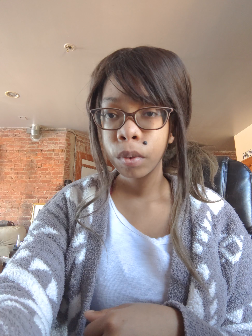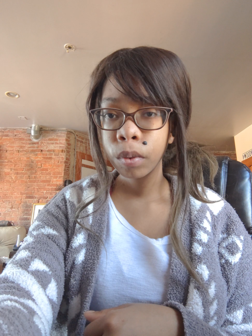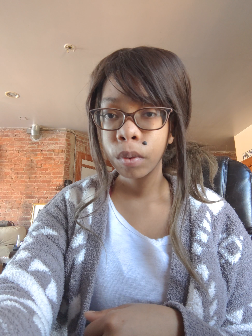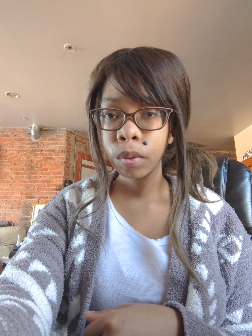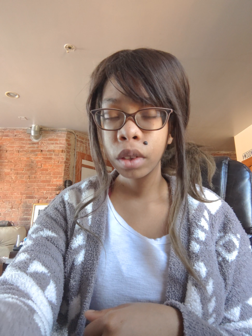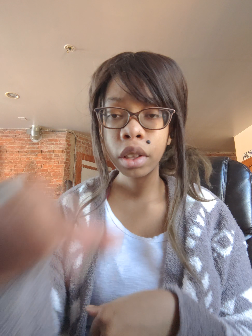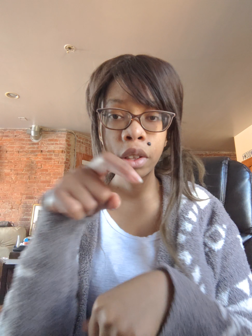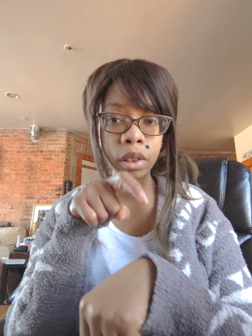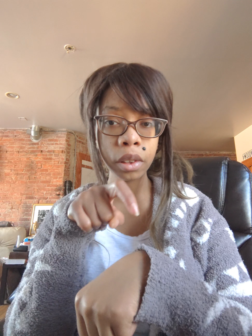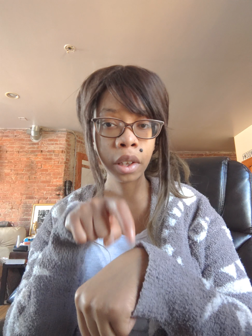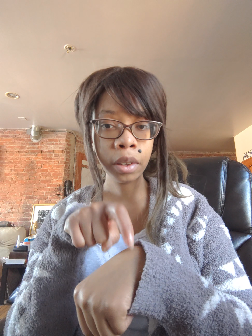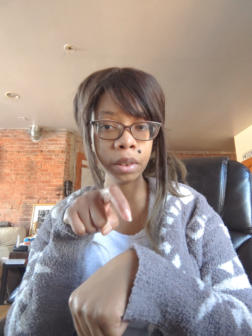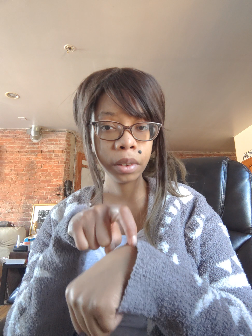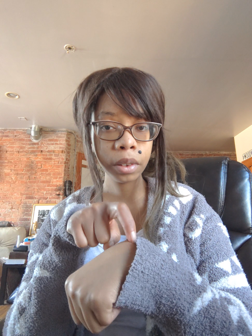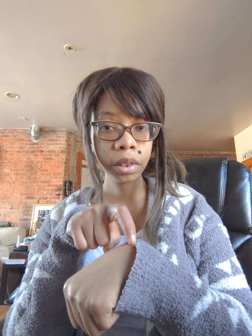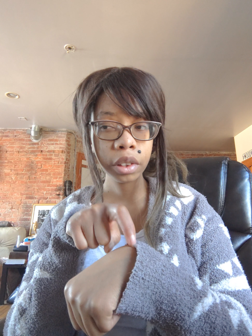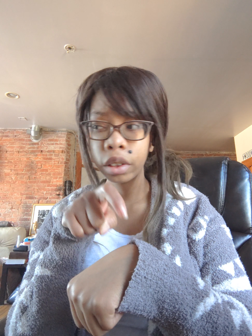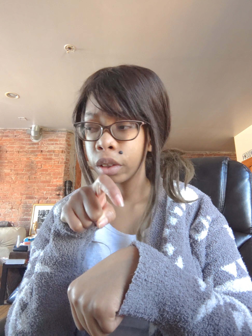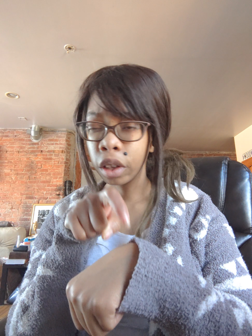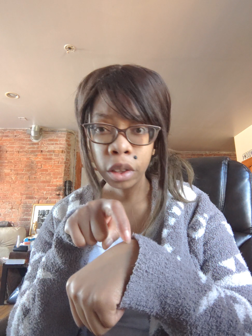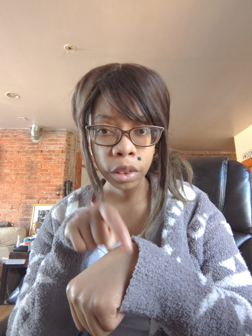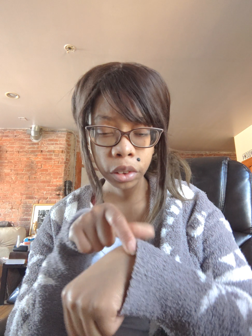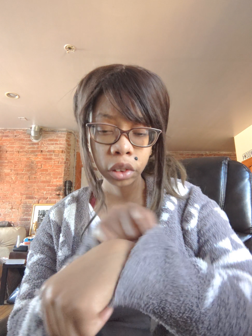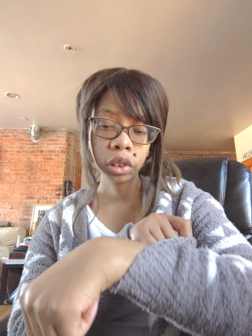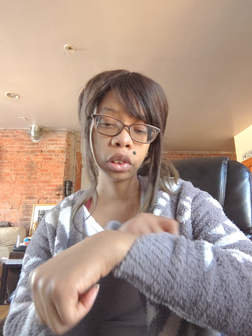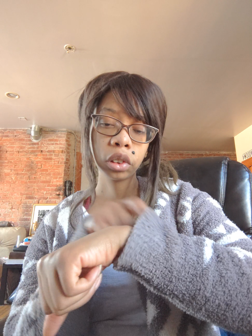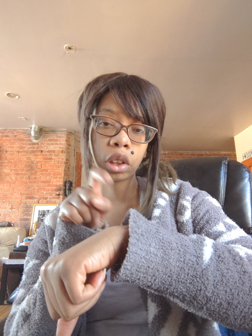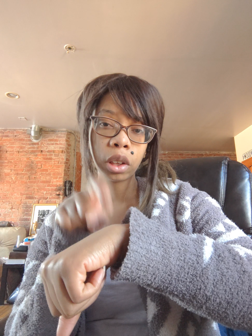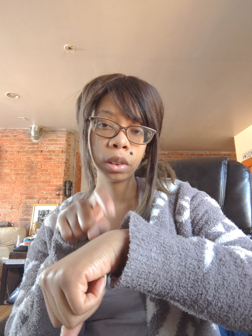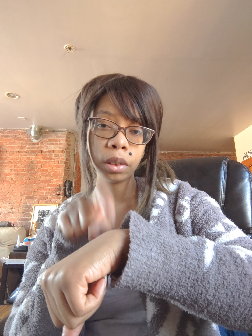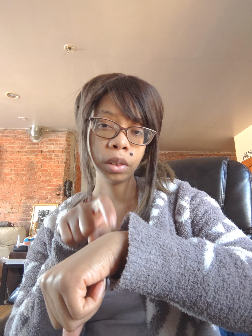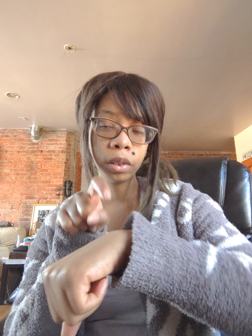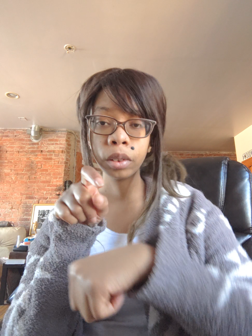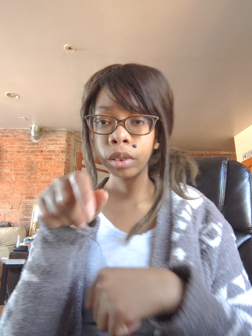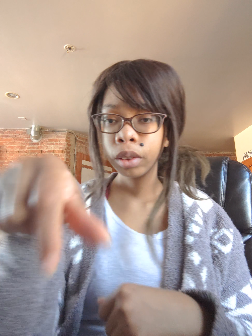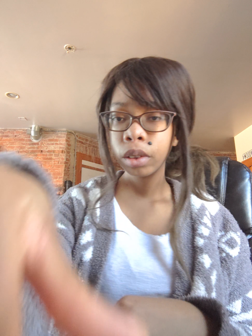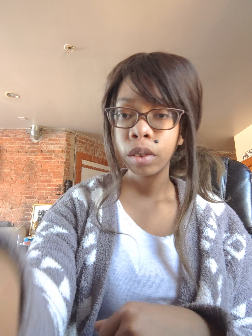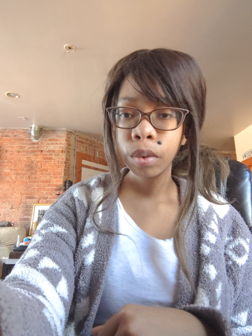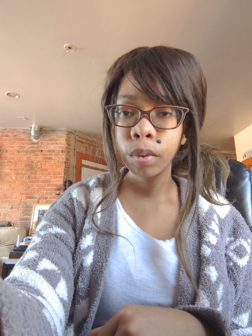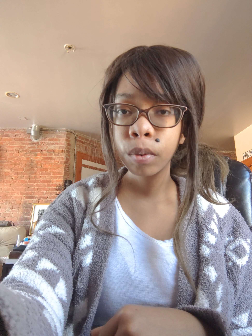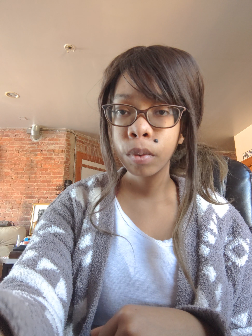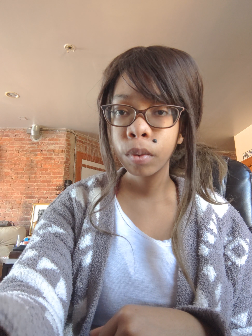time